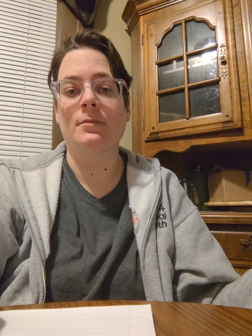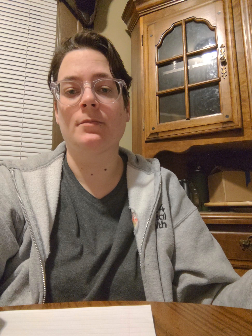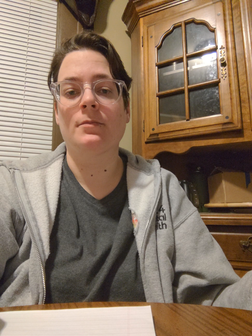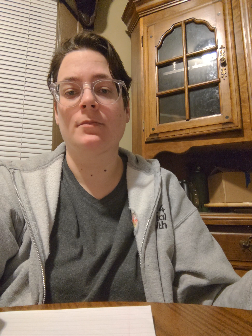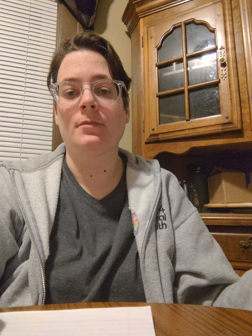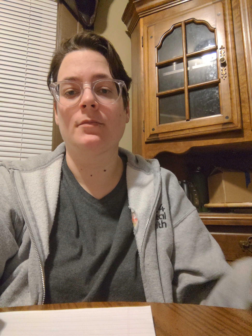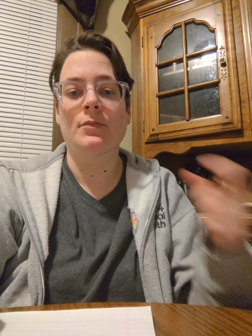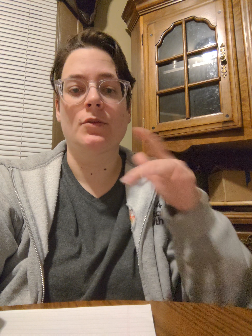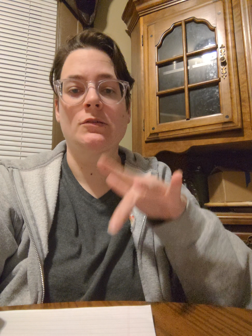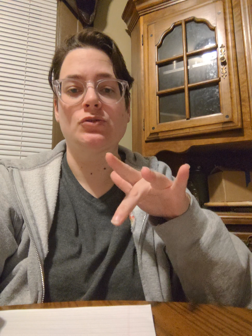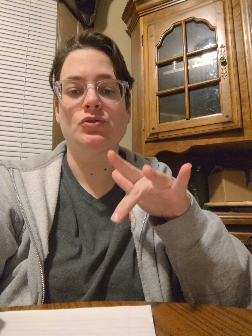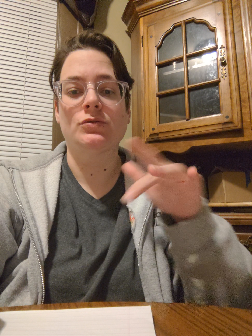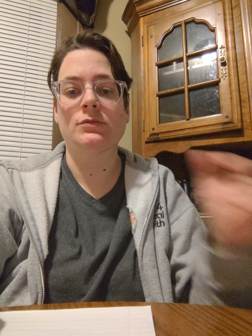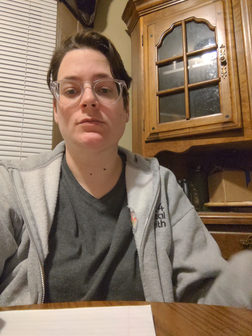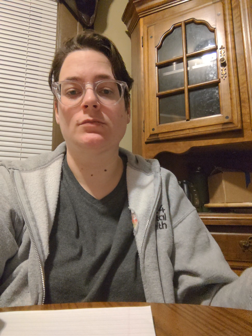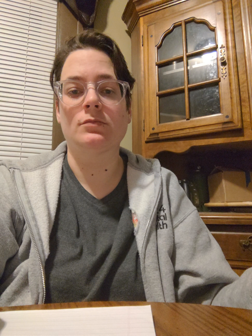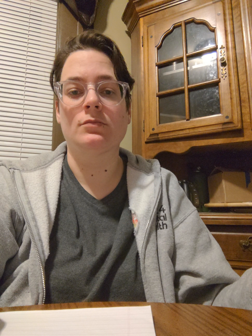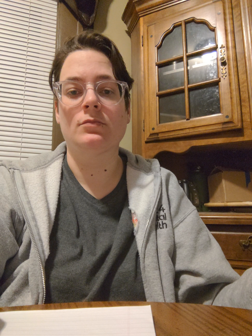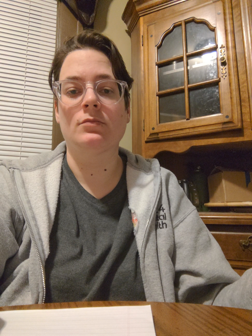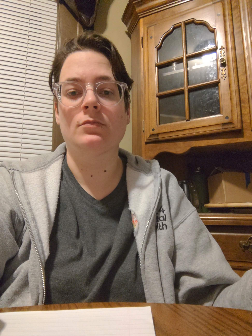touch